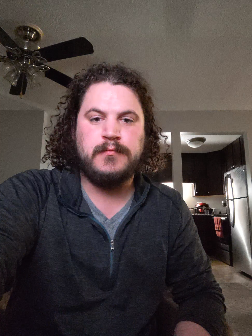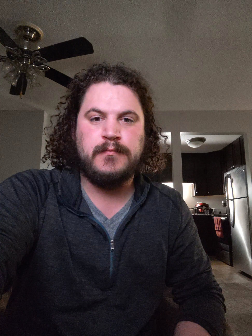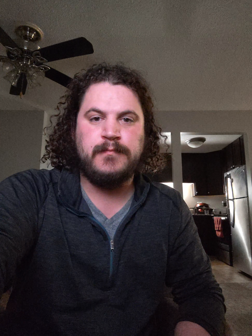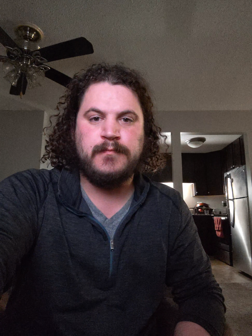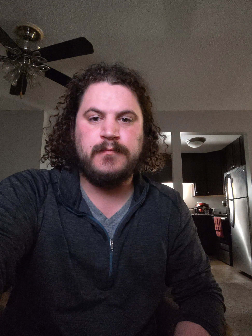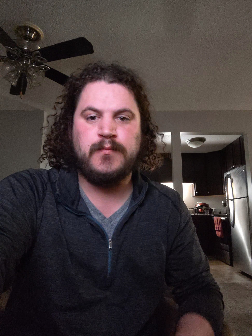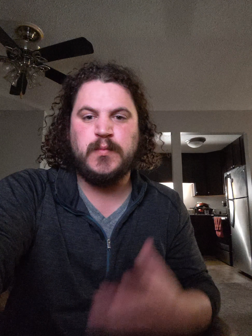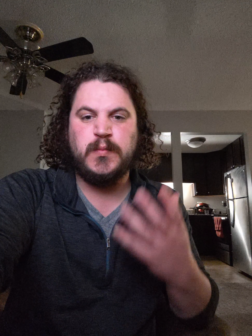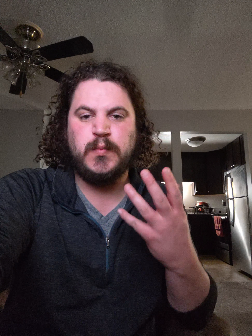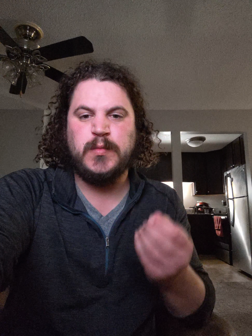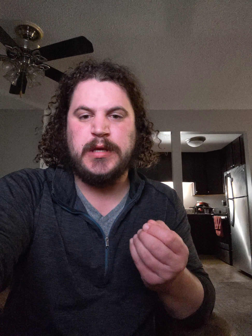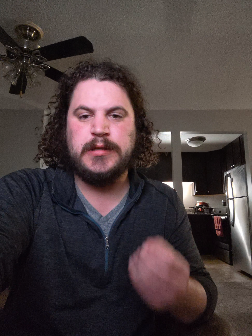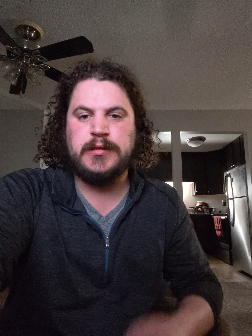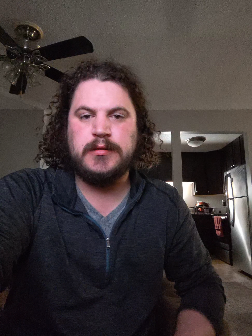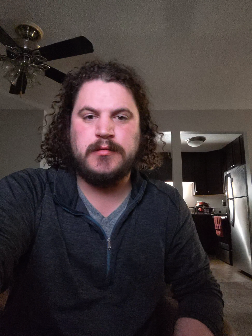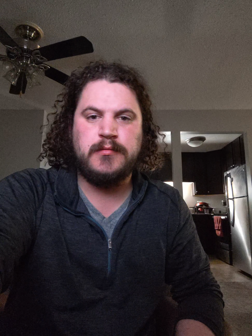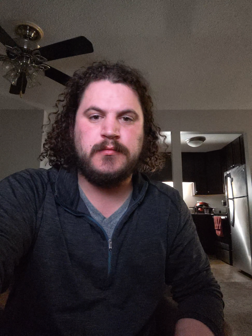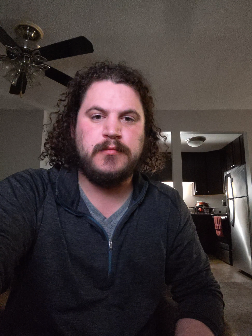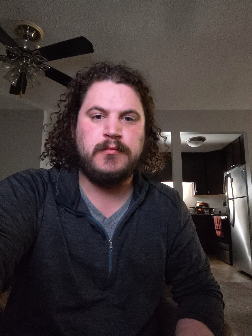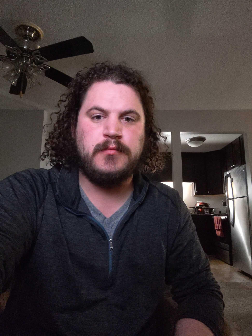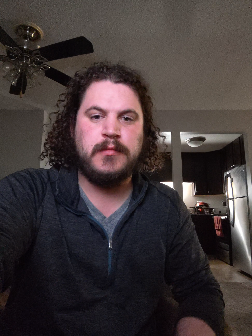wet